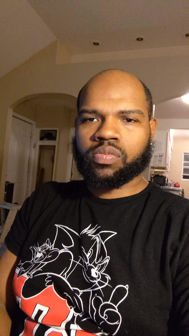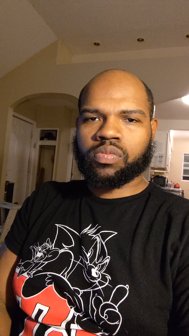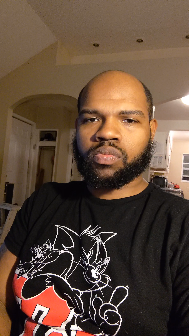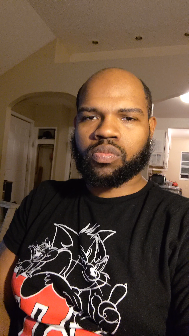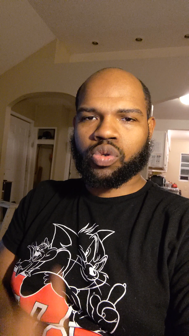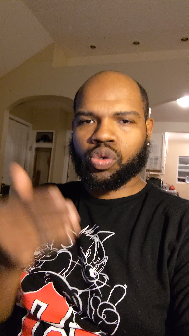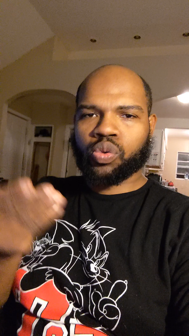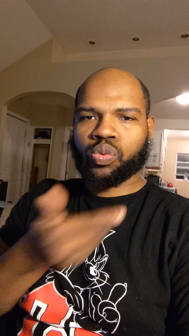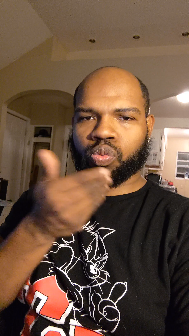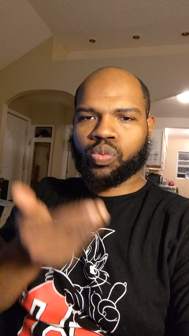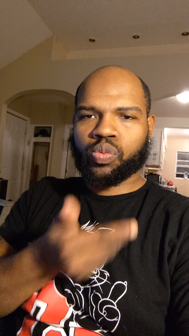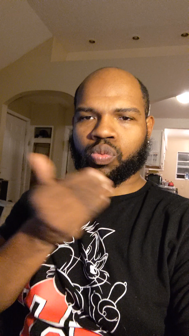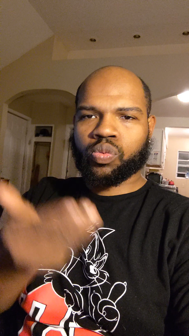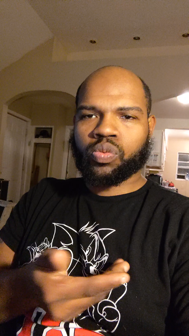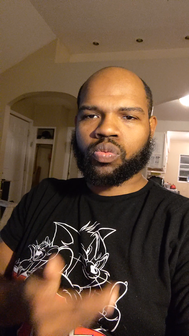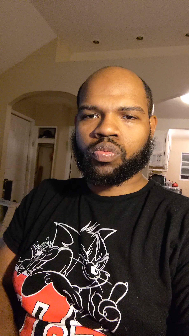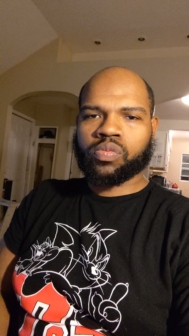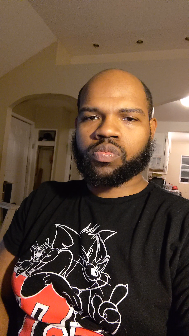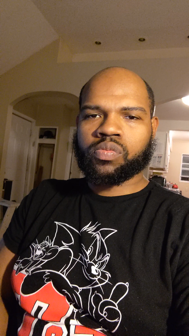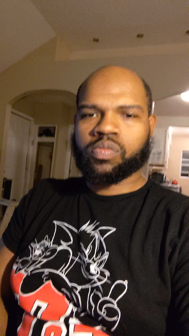new